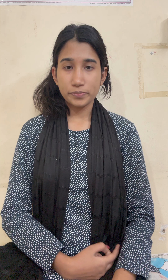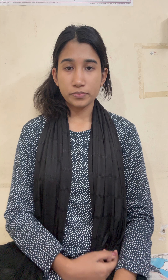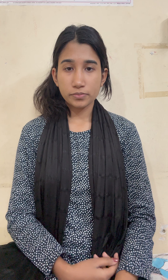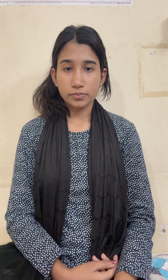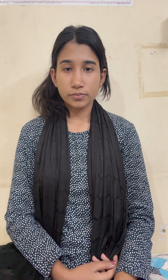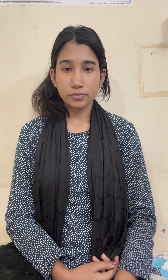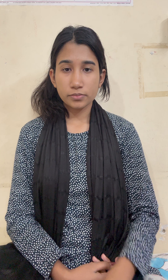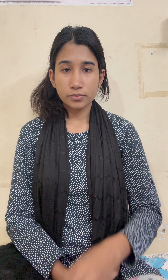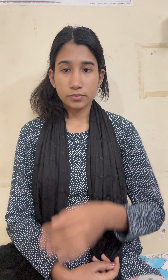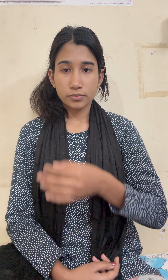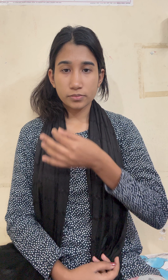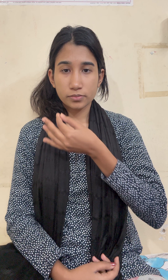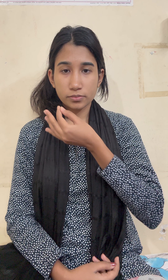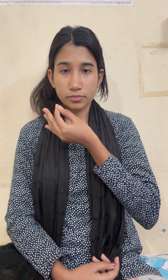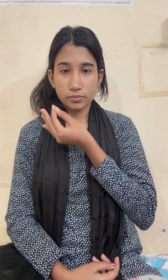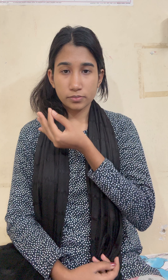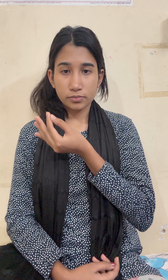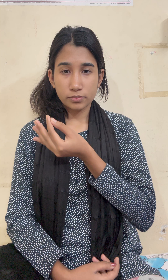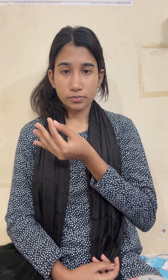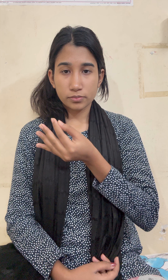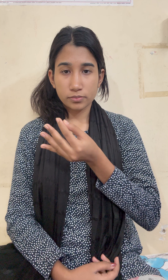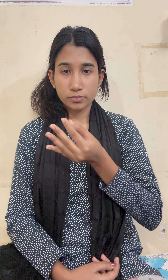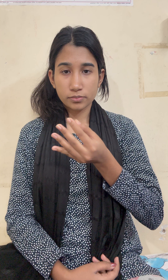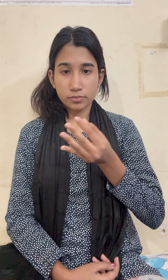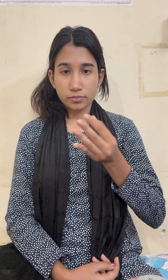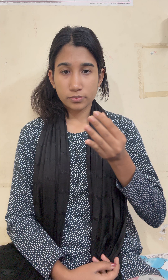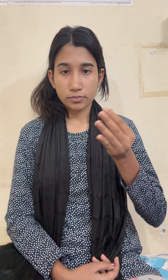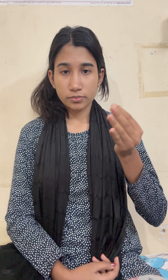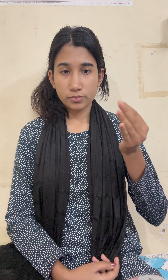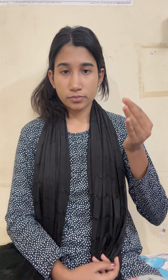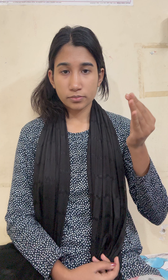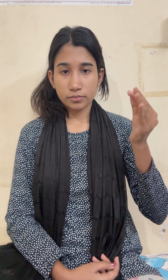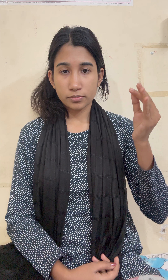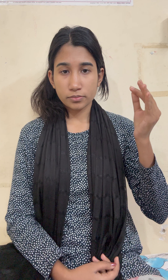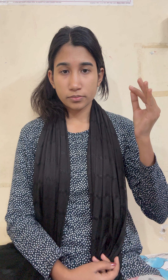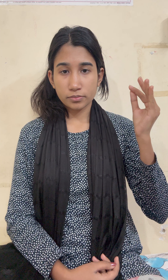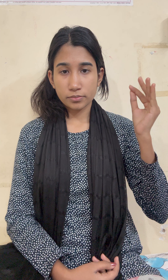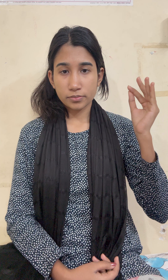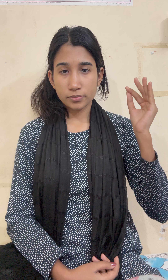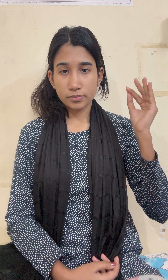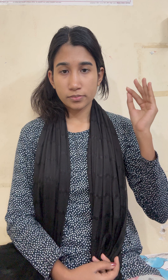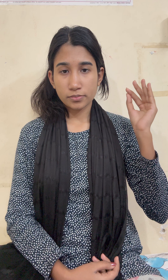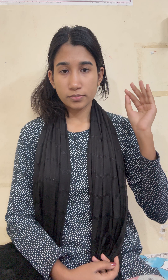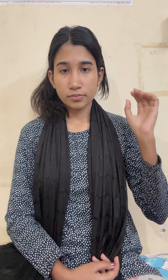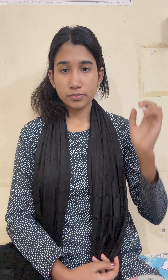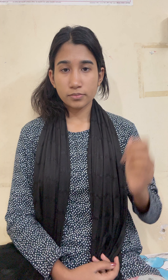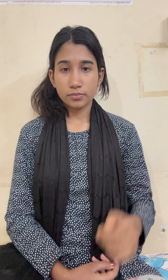গান করা